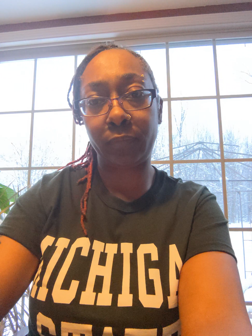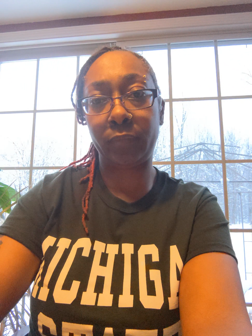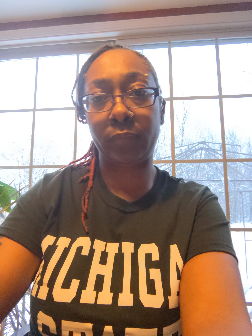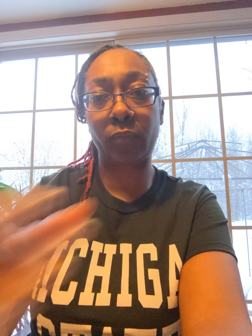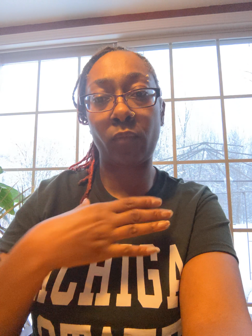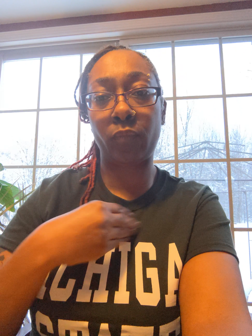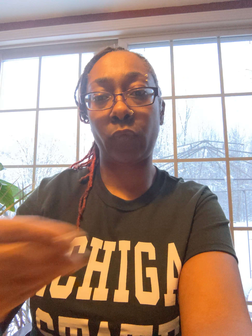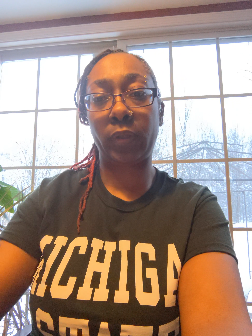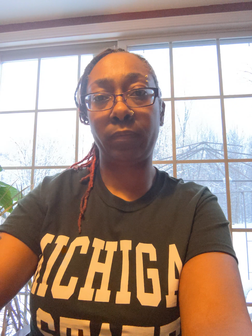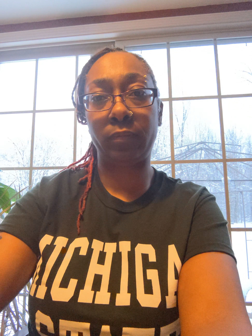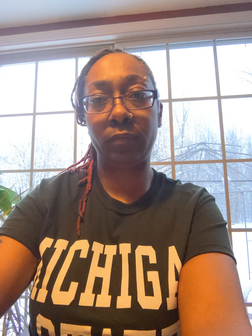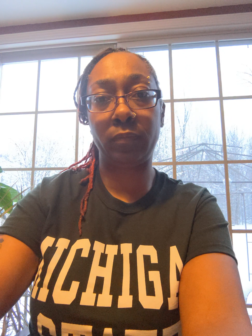white